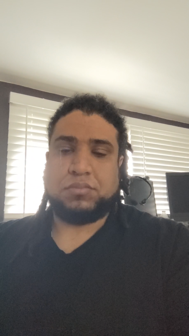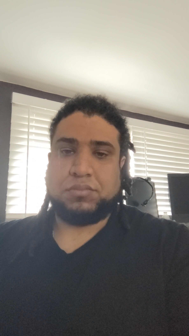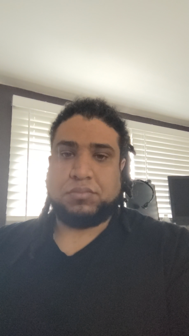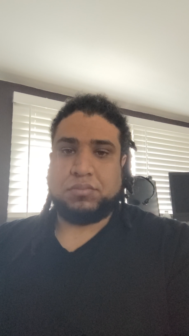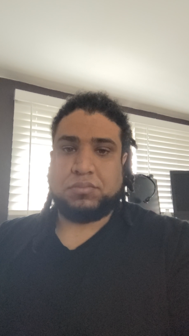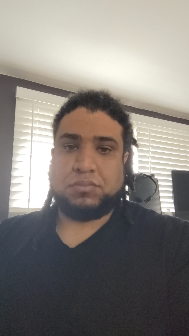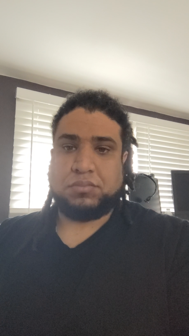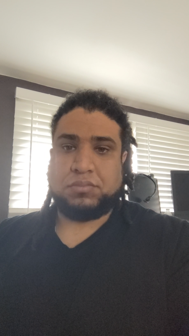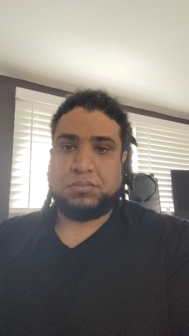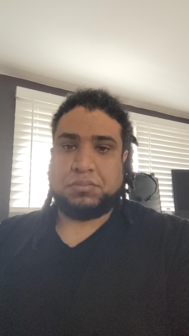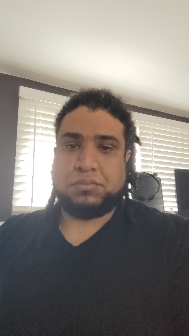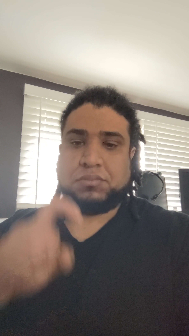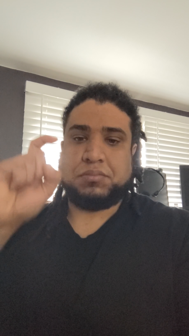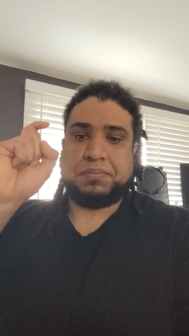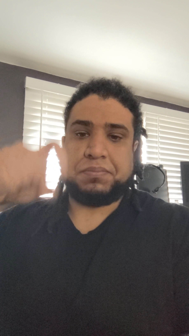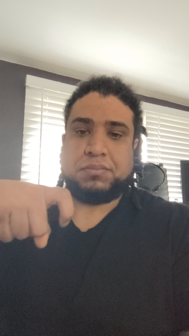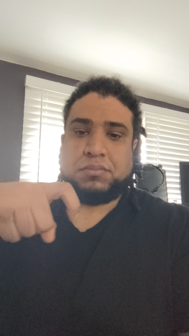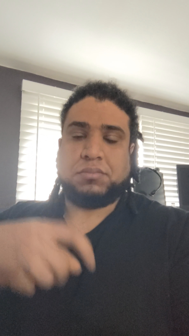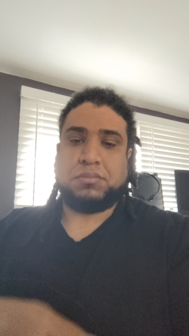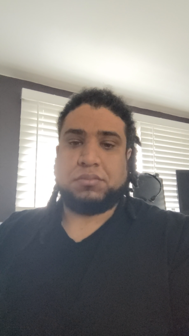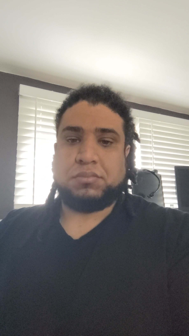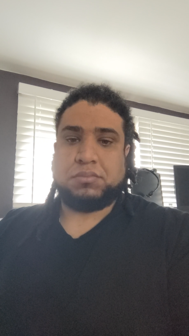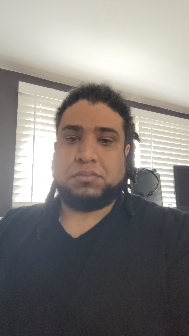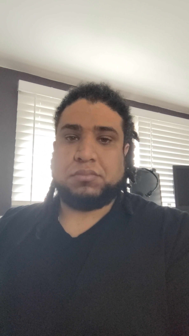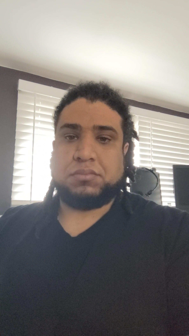must